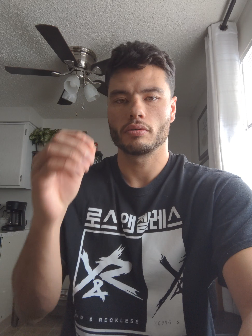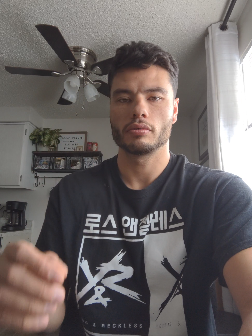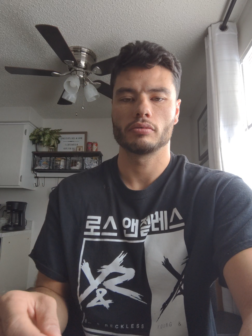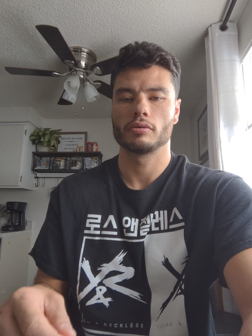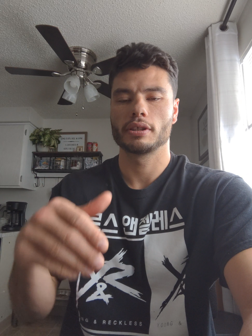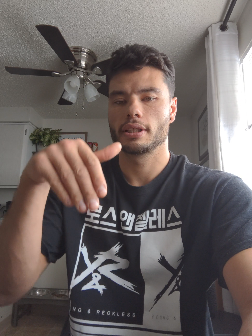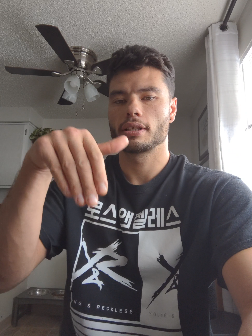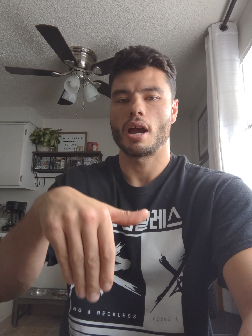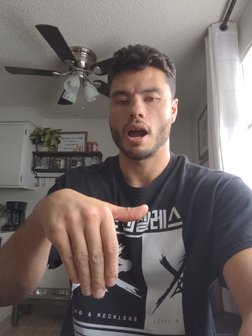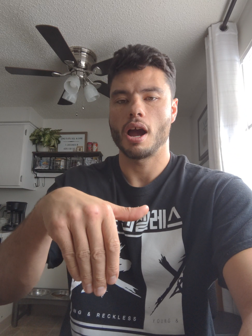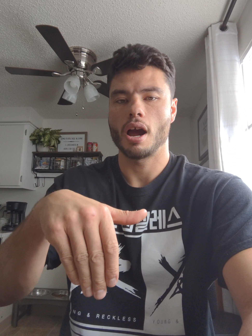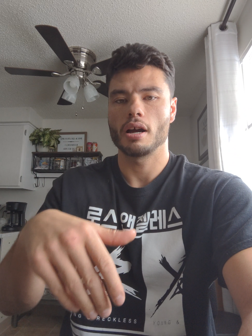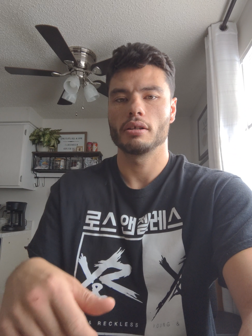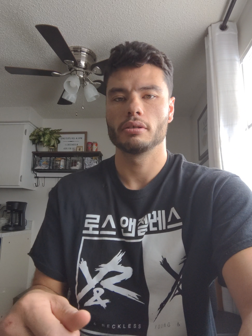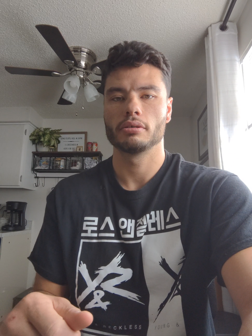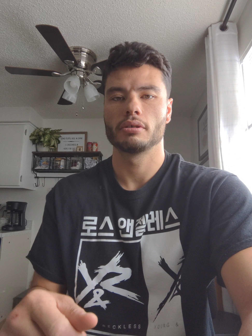night